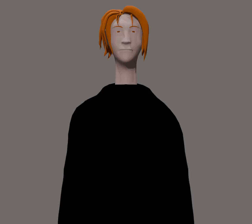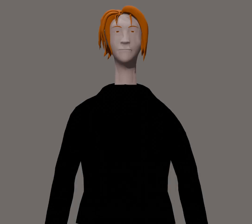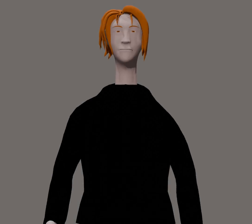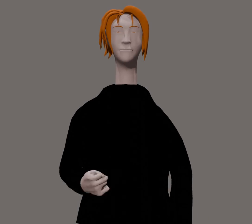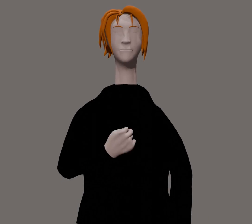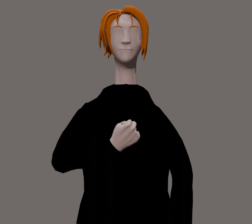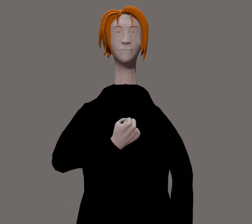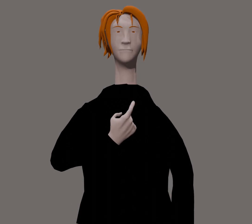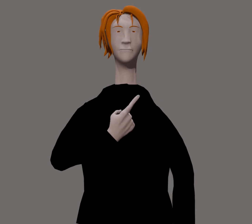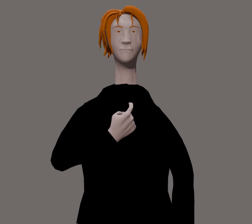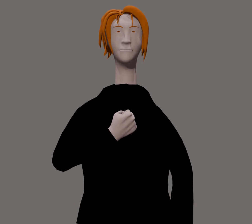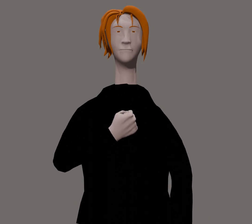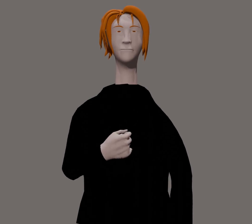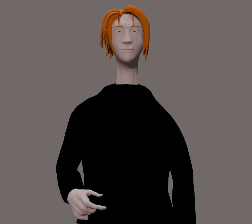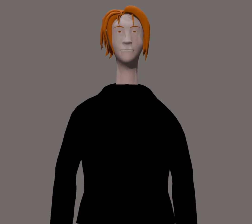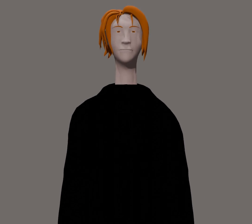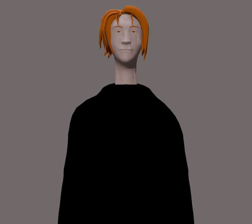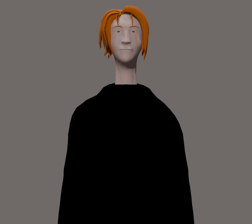Burp